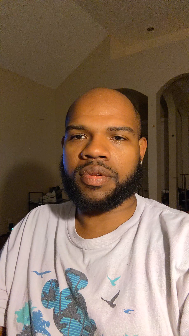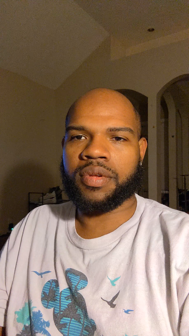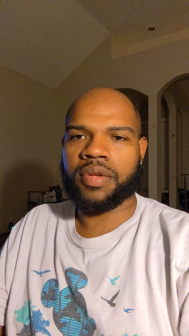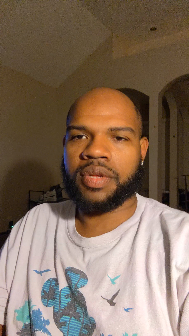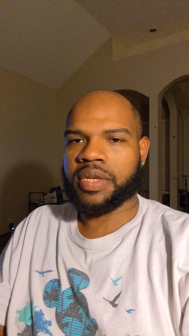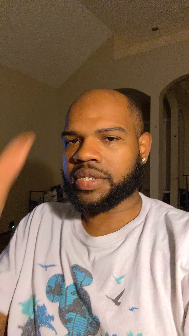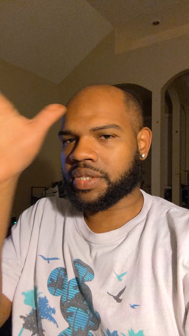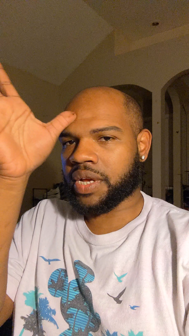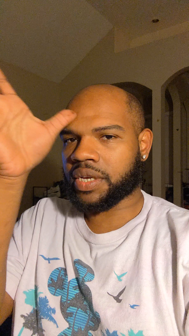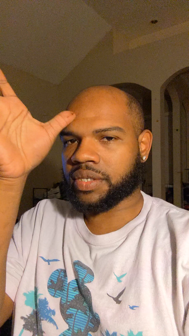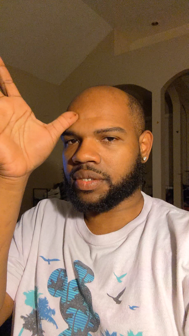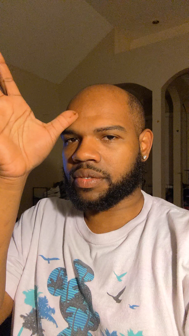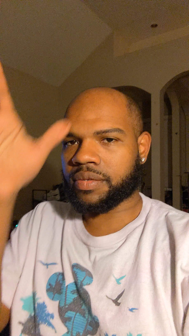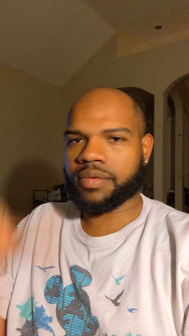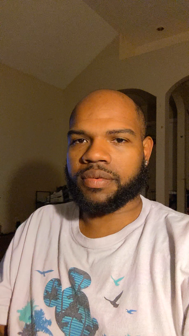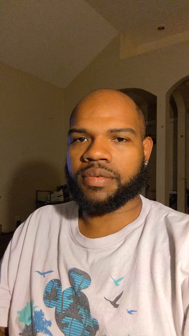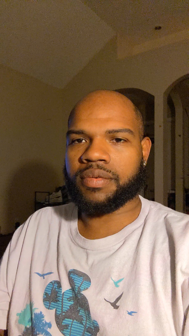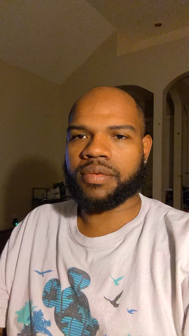daddy